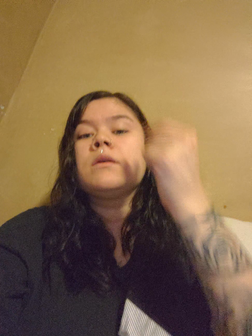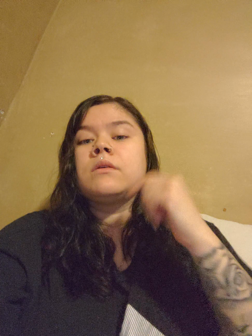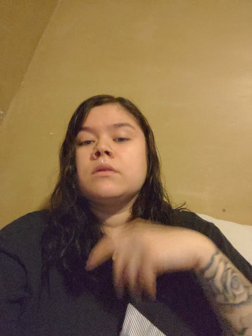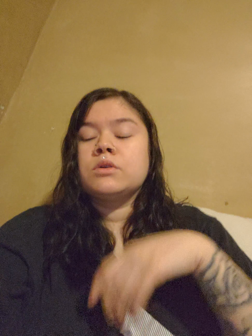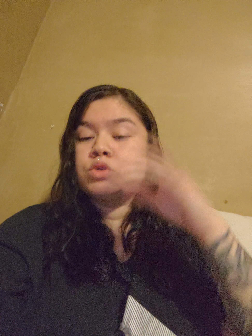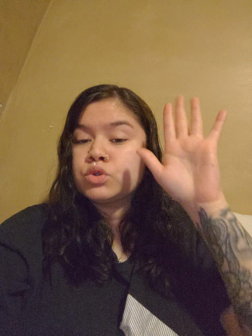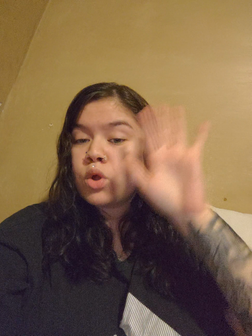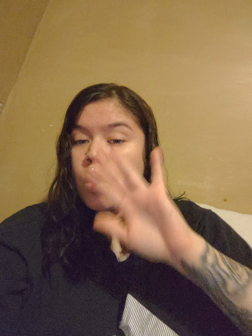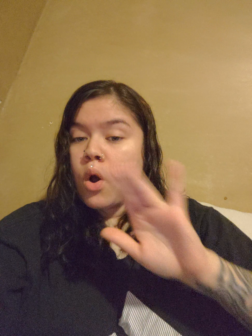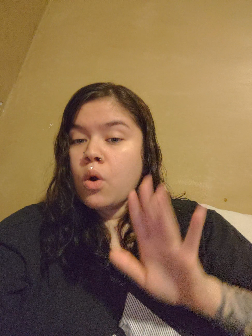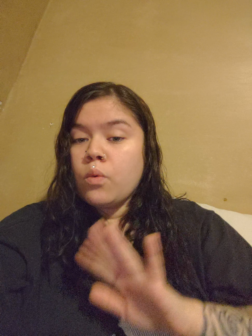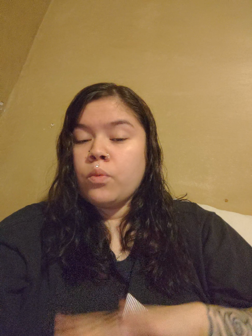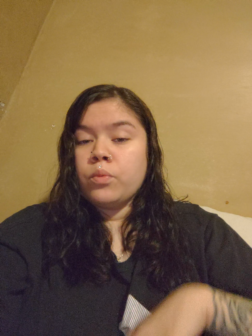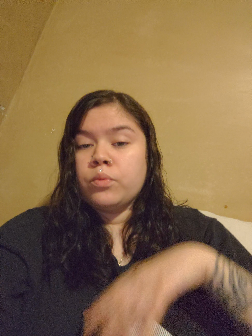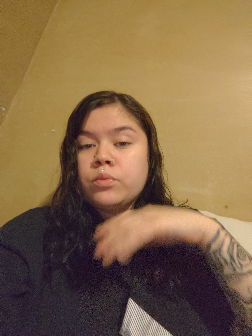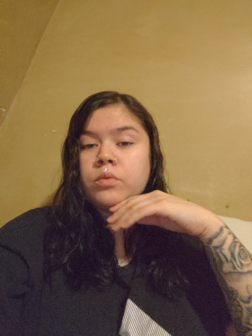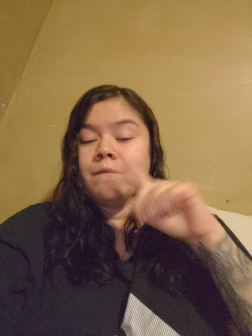snow